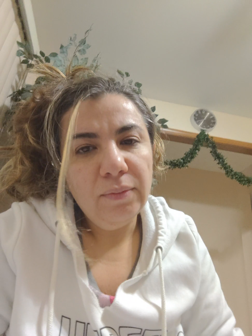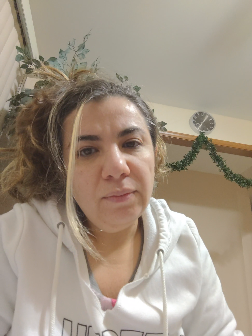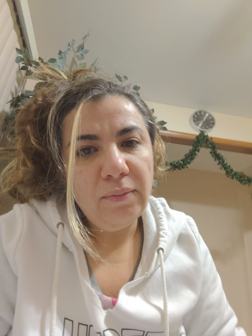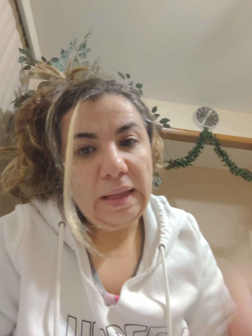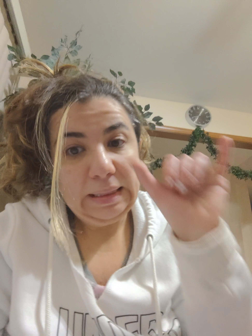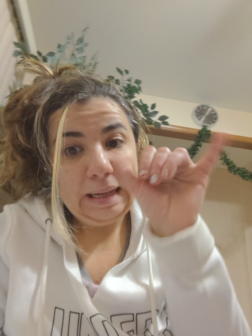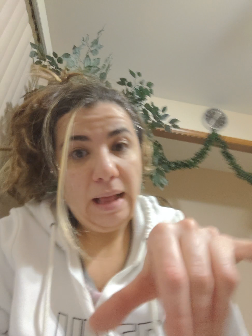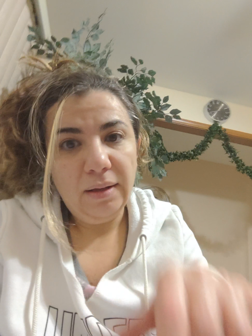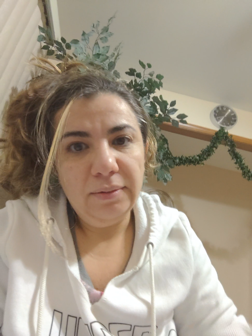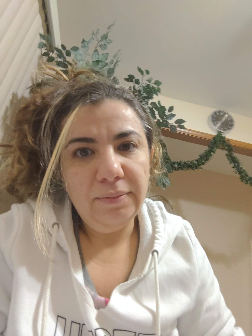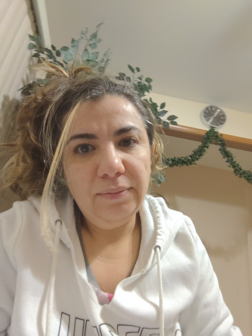that